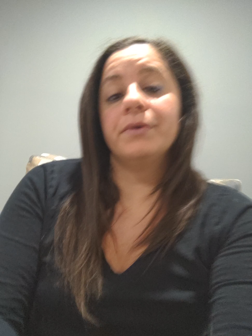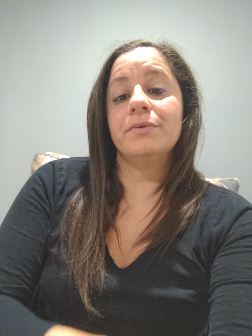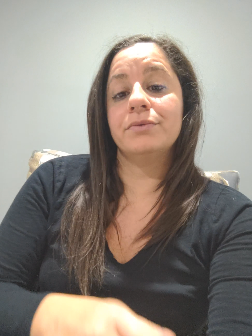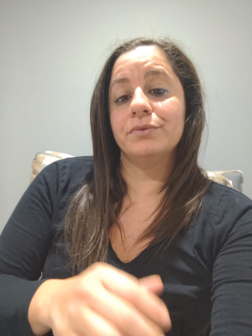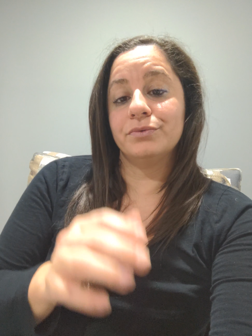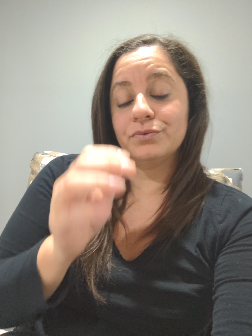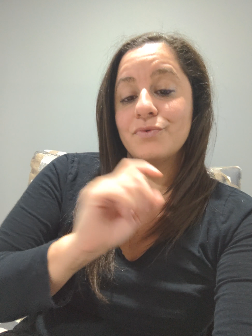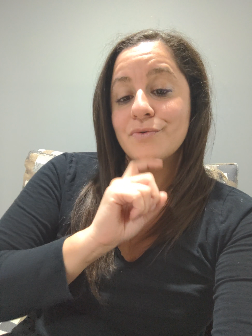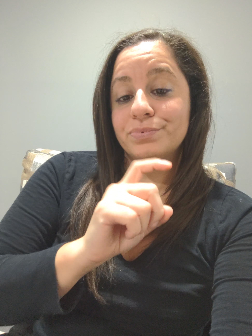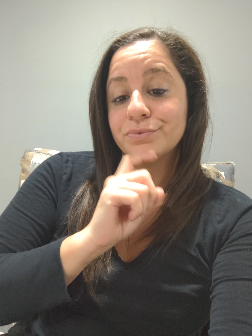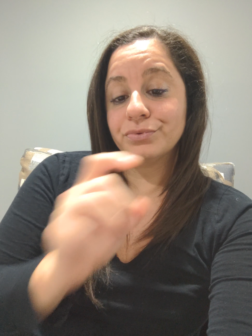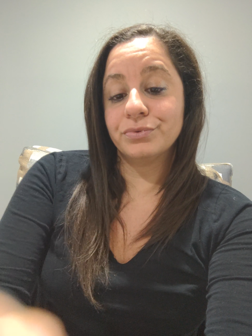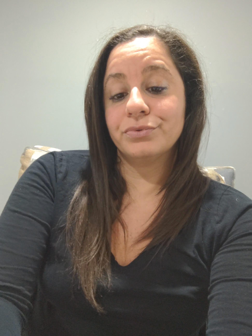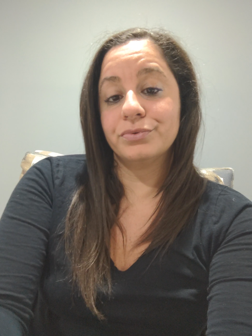garbage